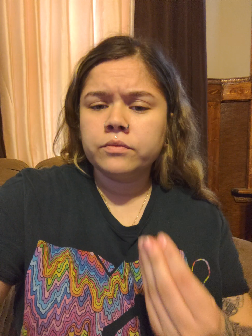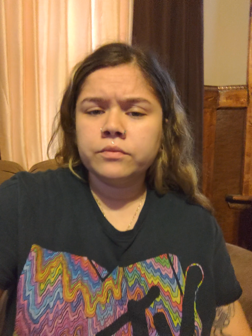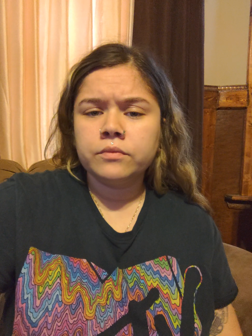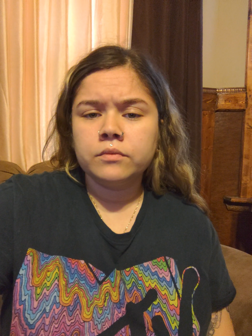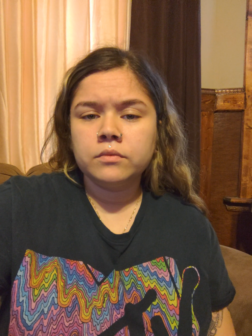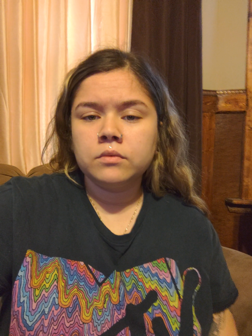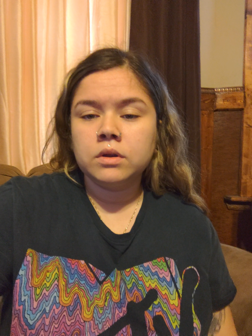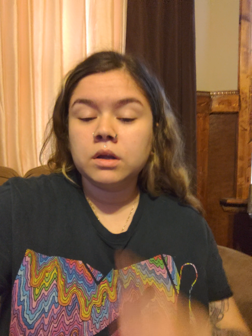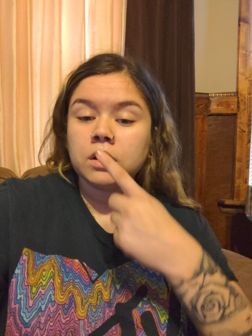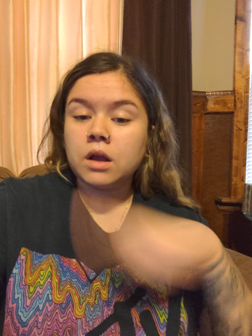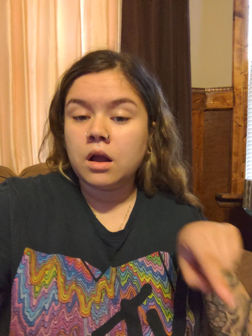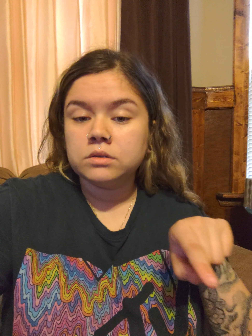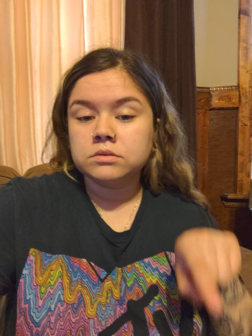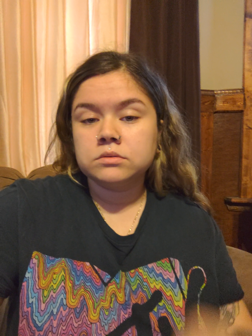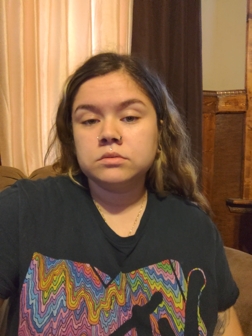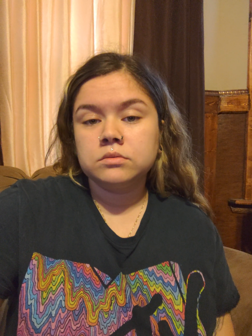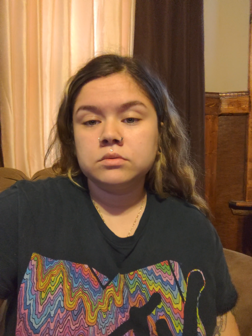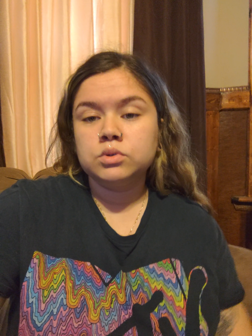cut